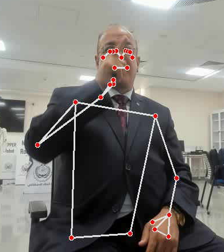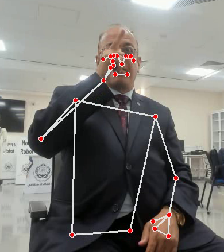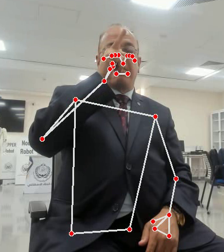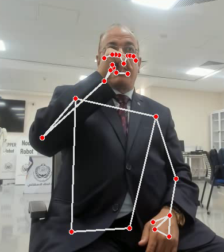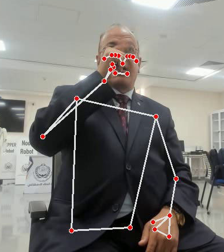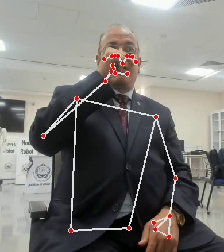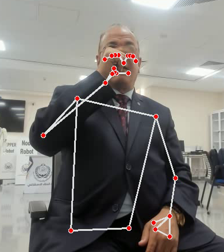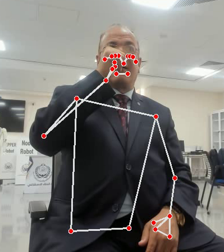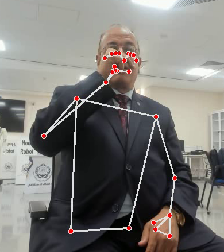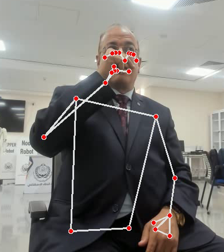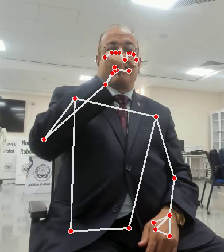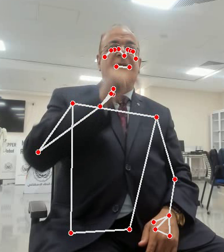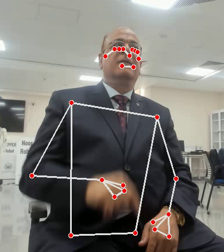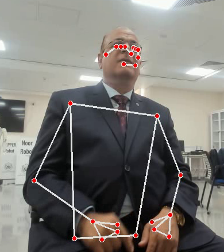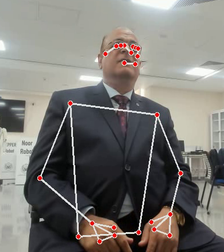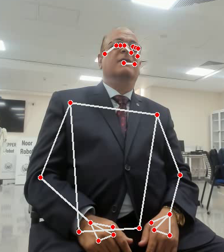makar